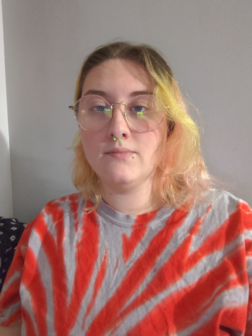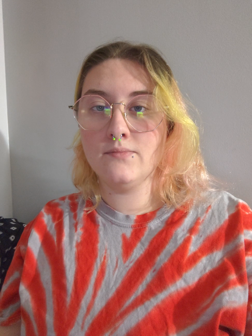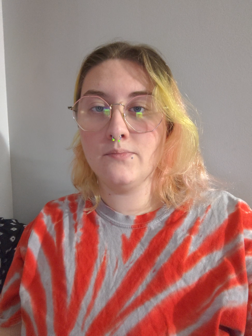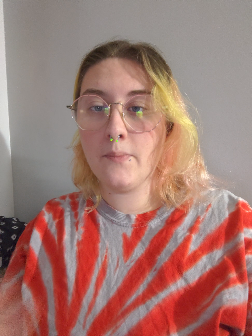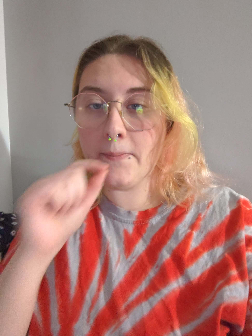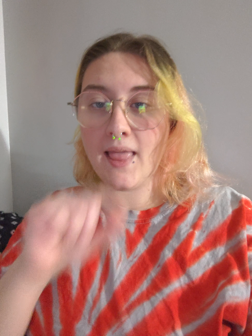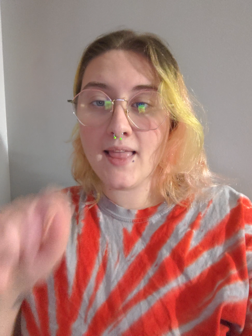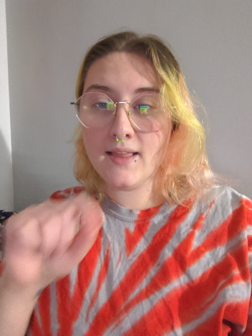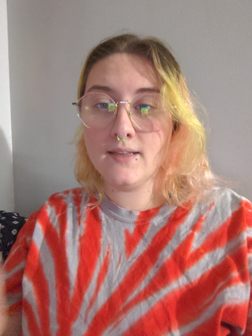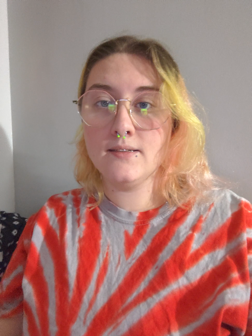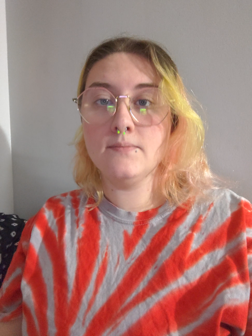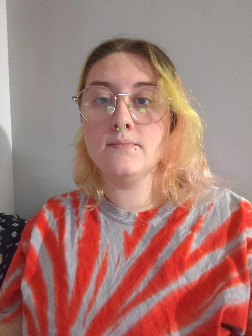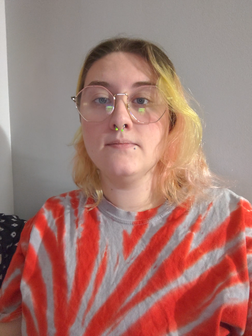pen